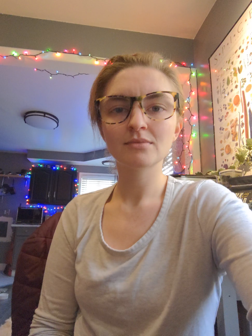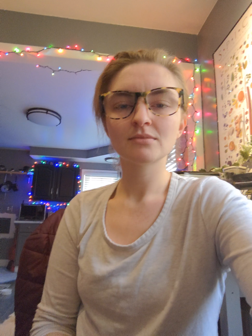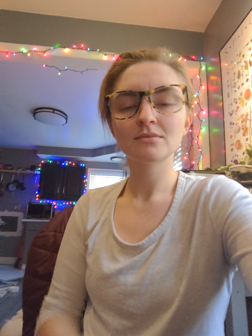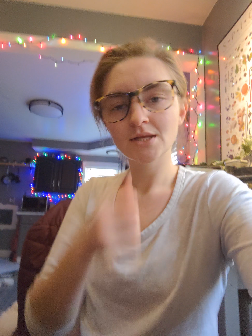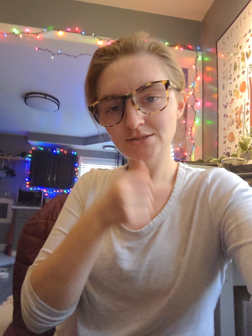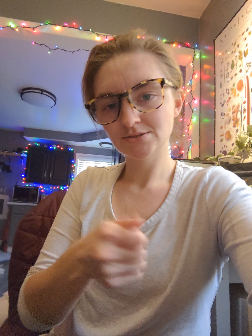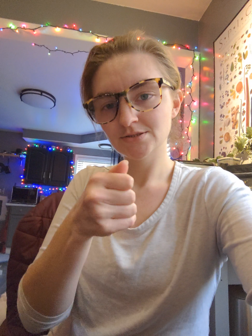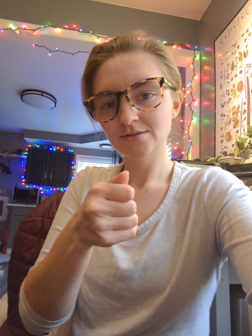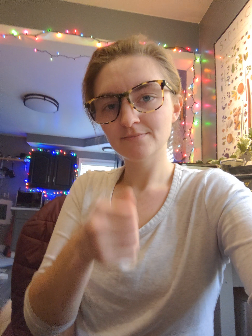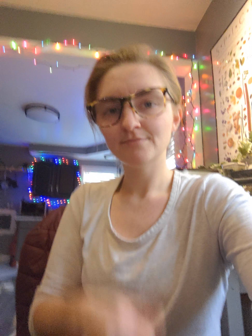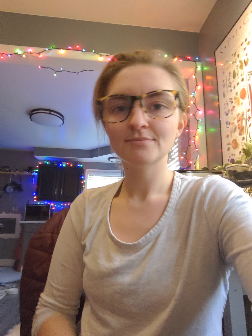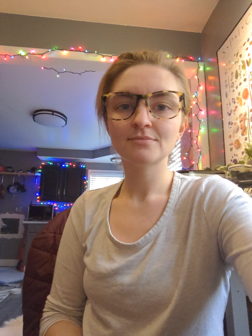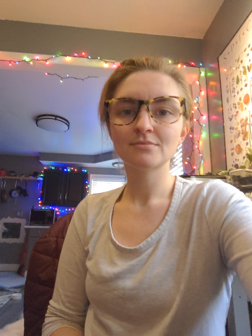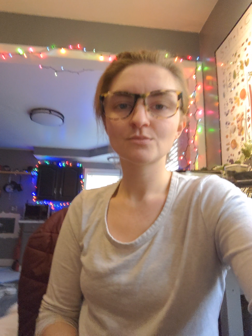hide